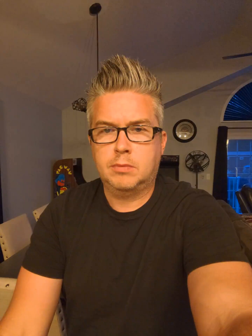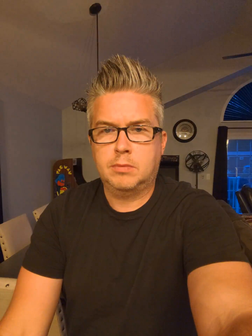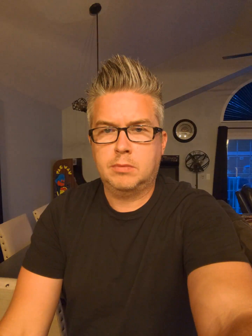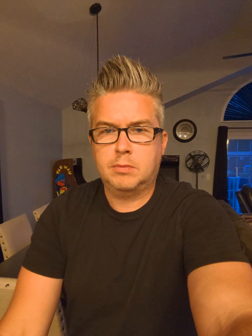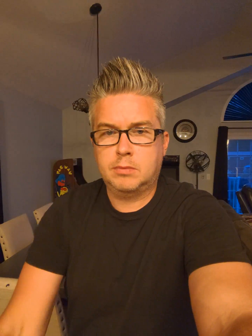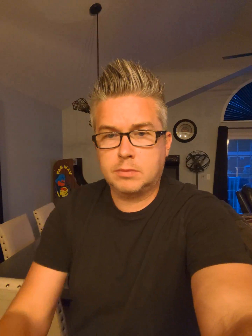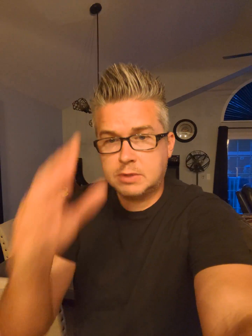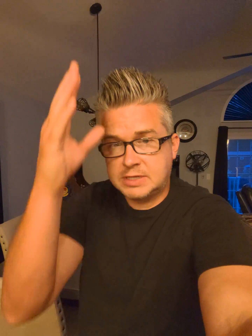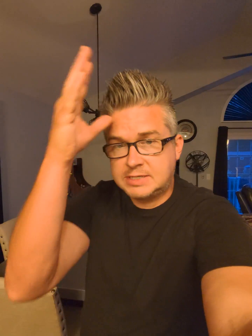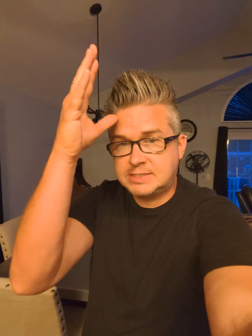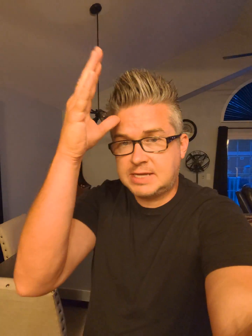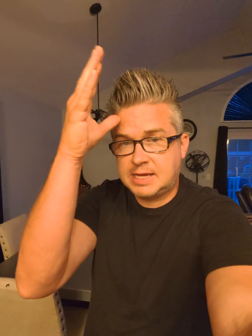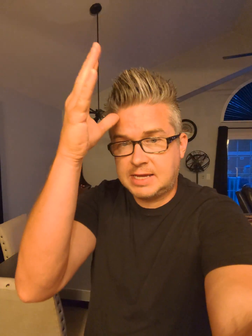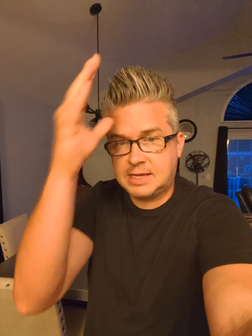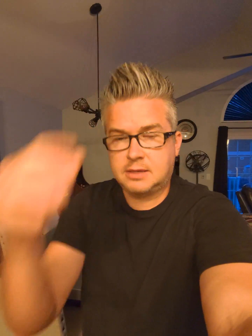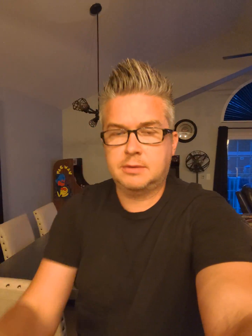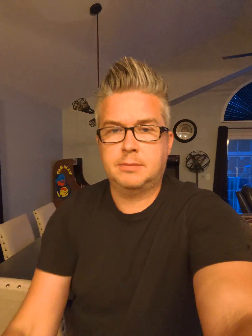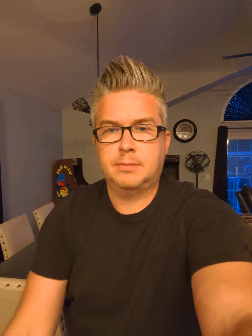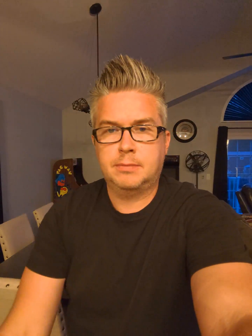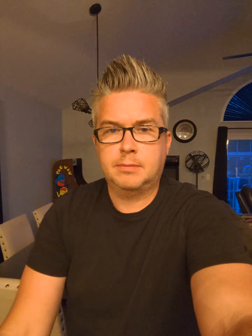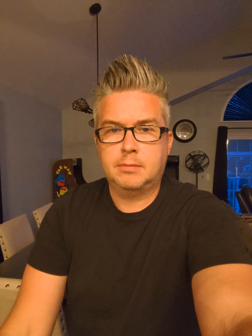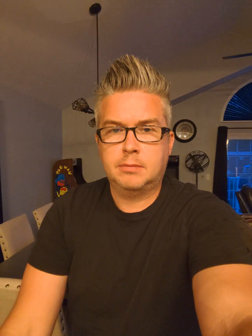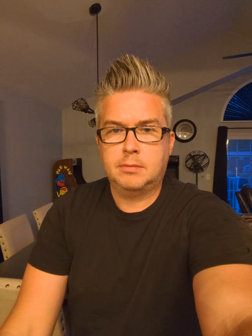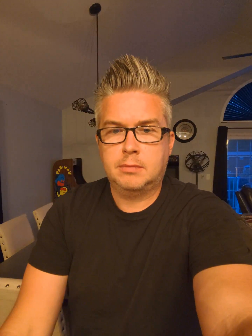daddy